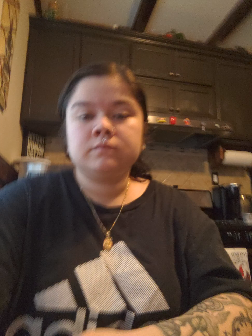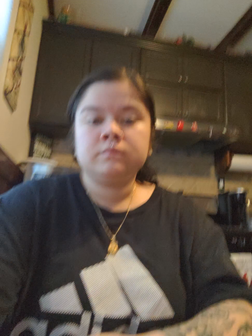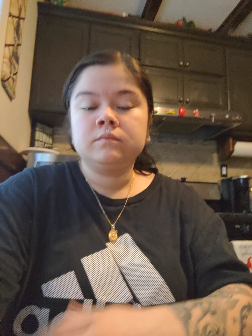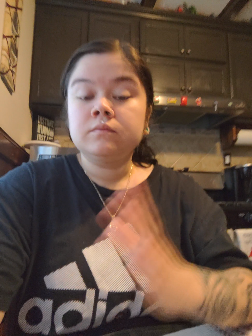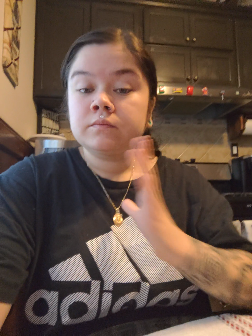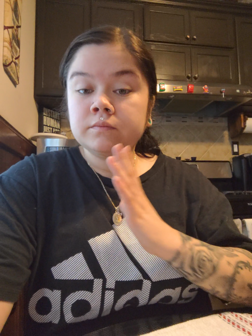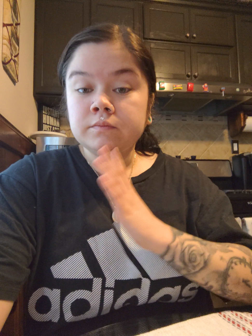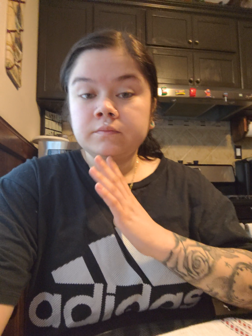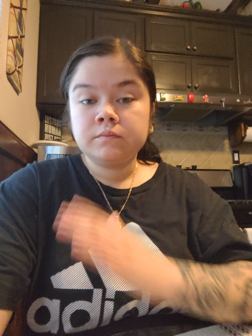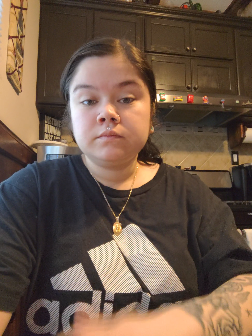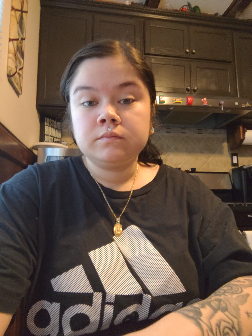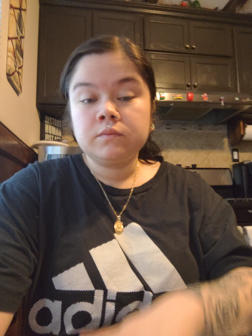fine